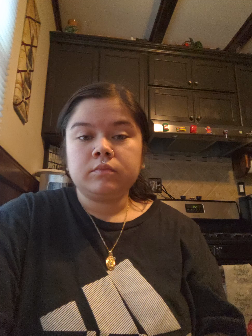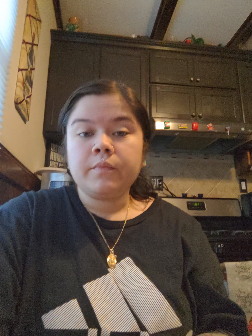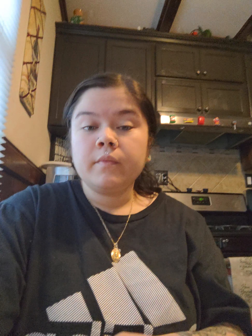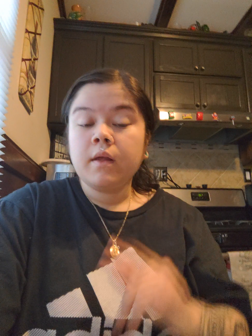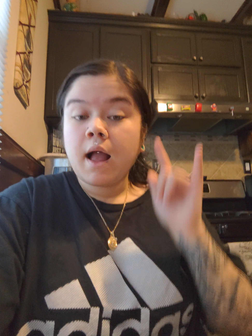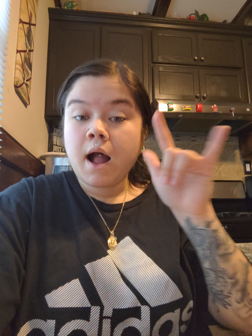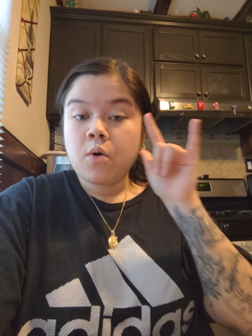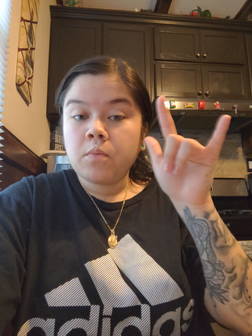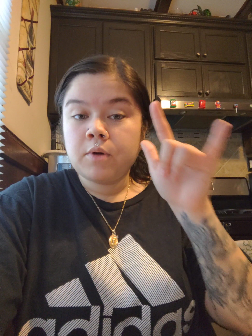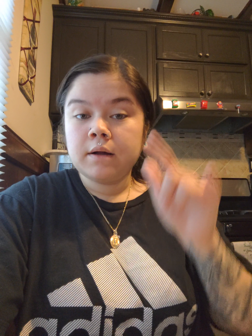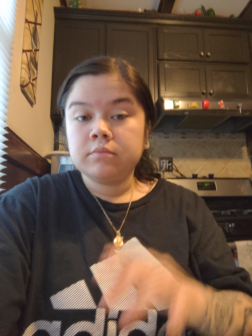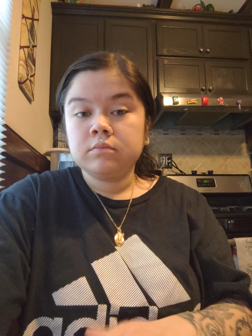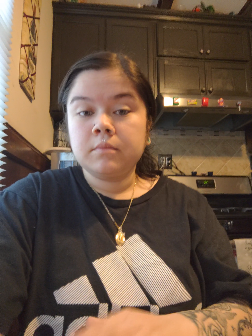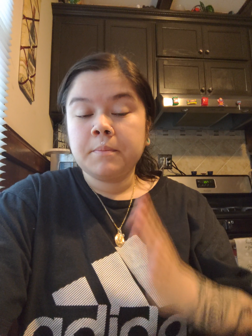airplane